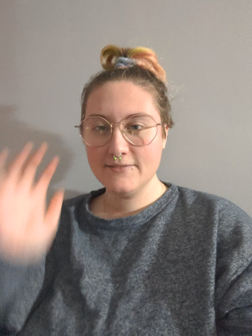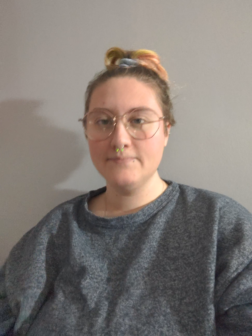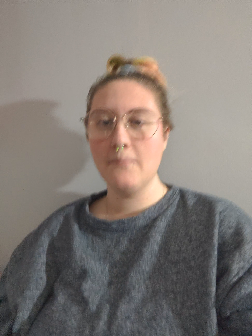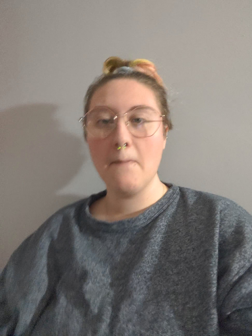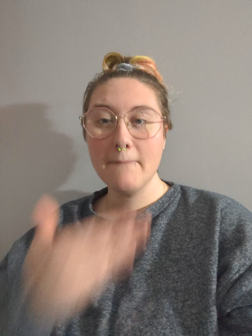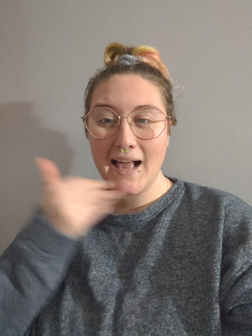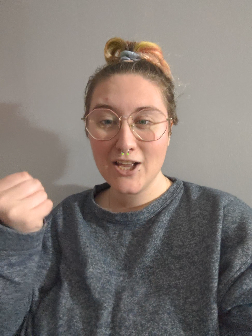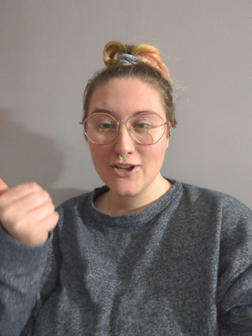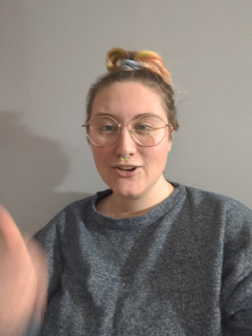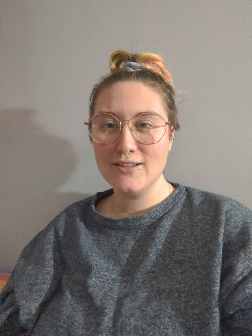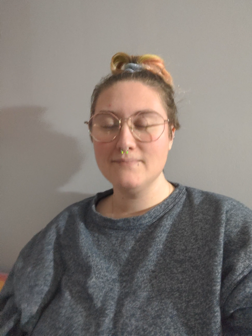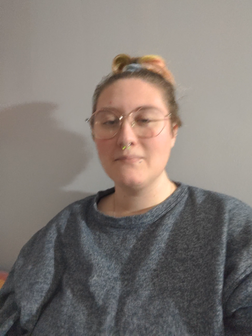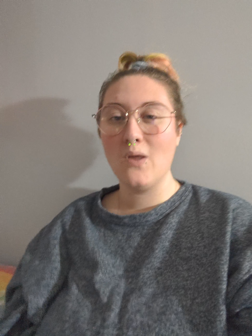better